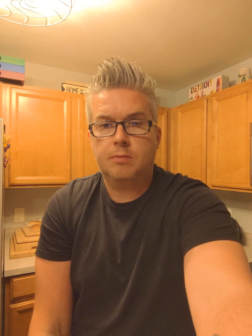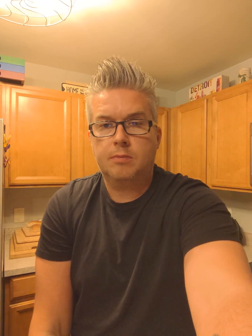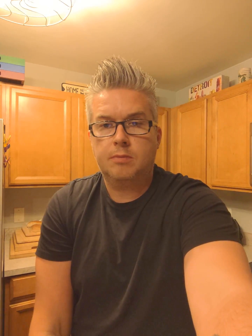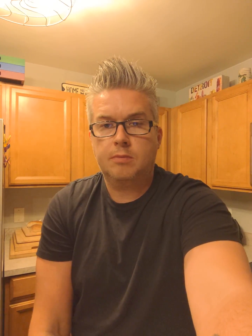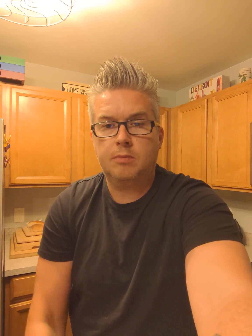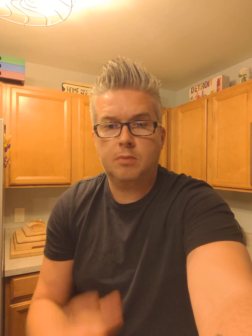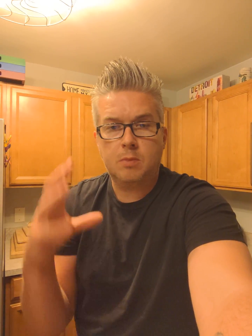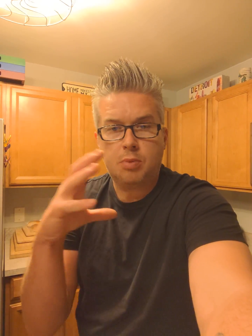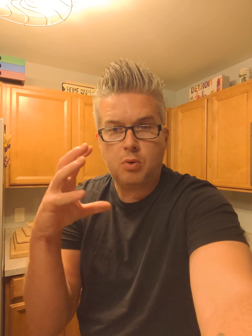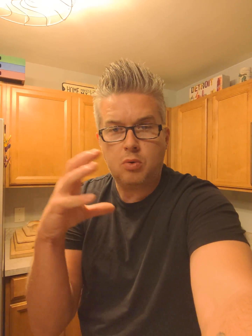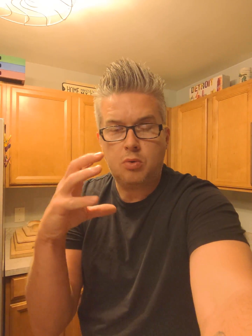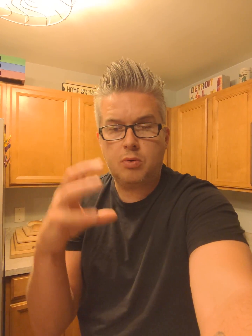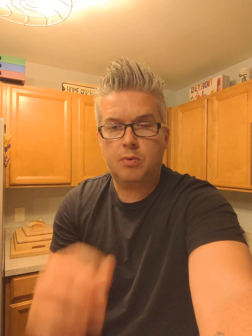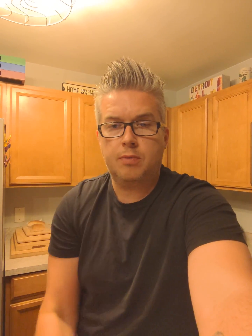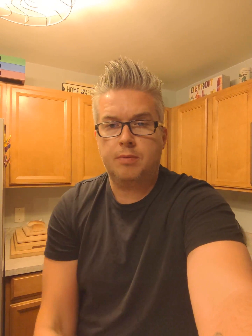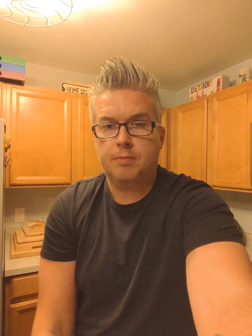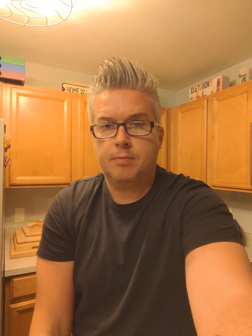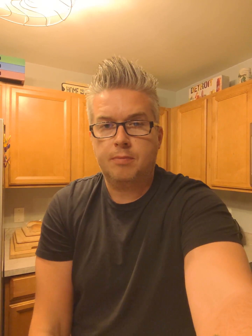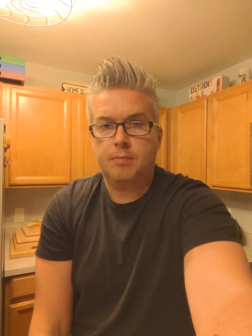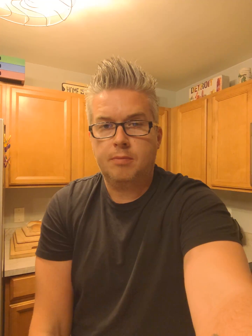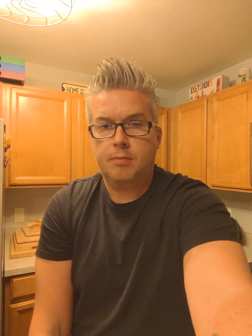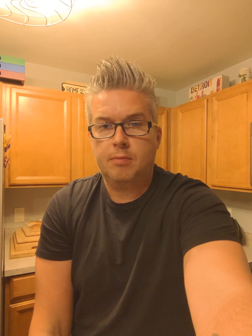ball